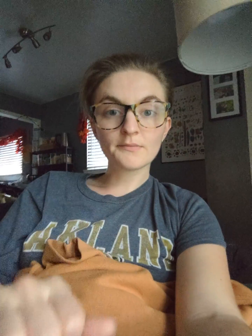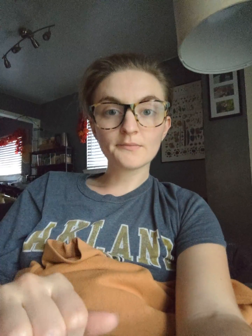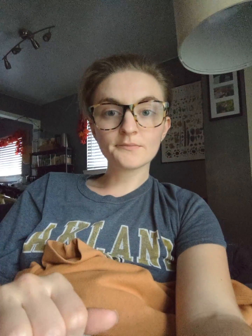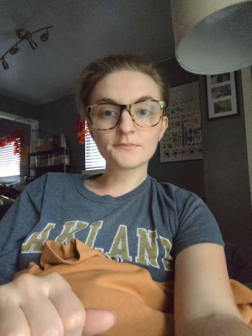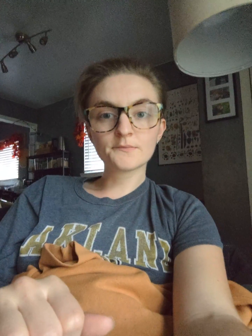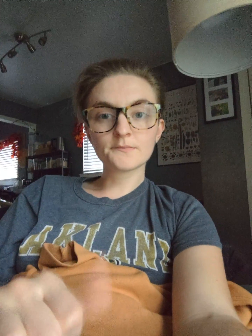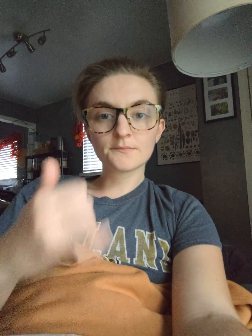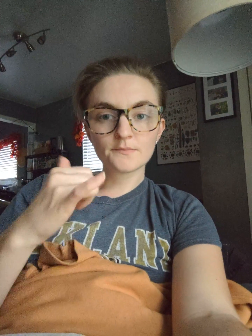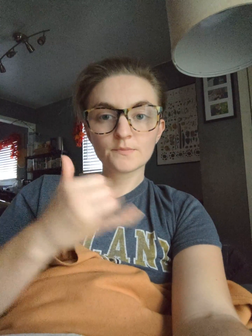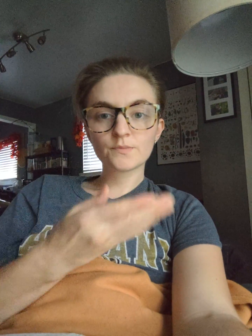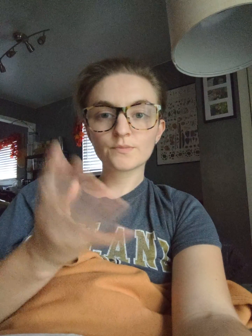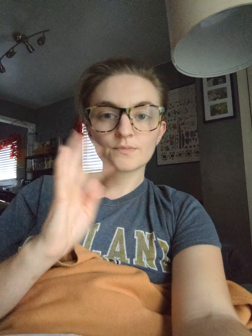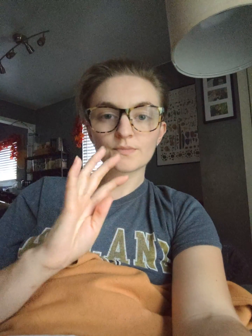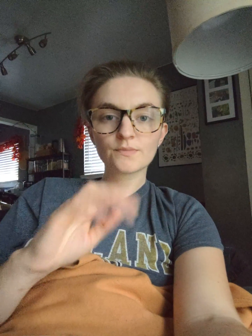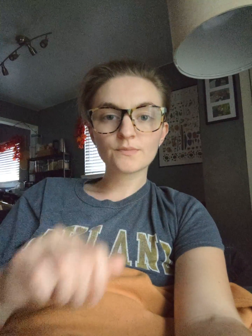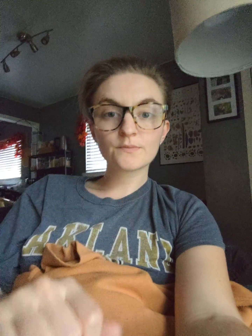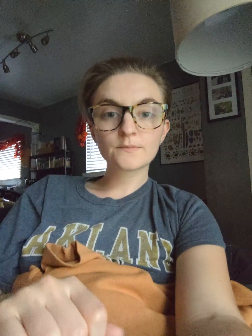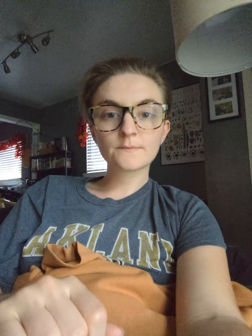playpen